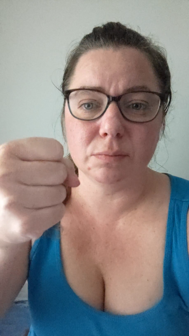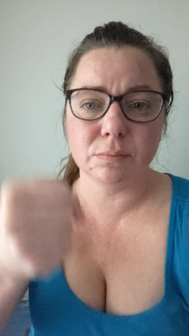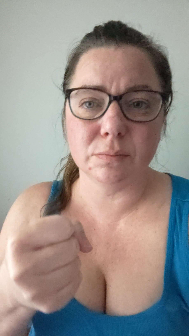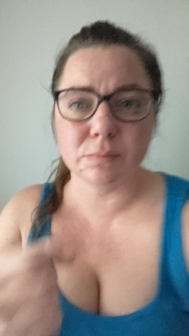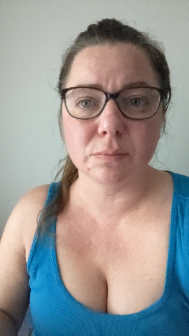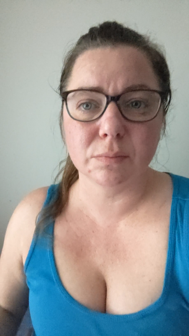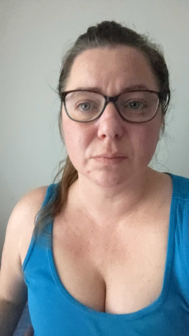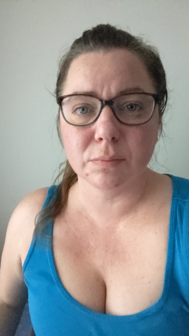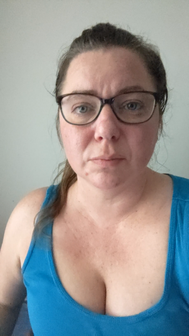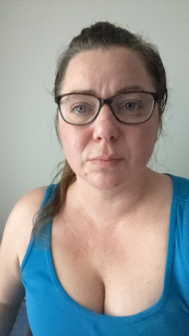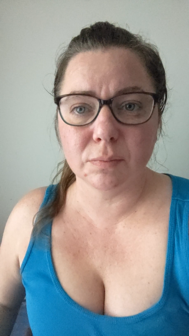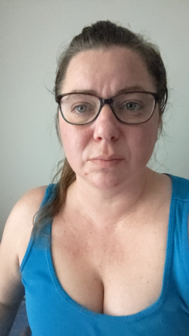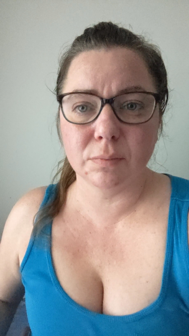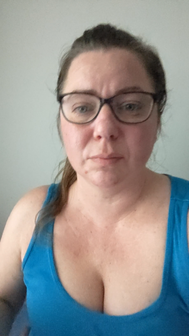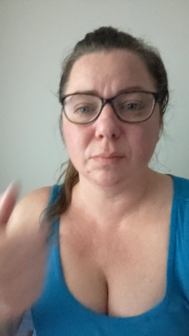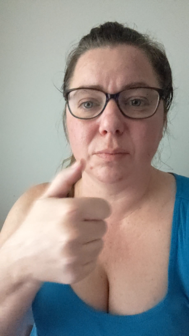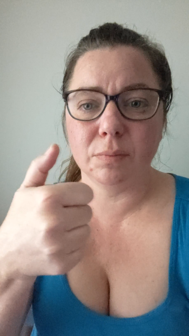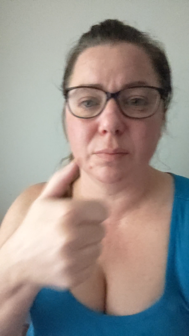game